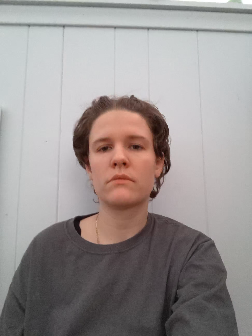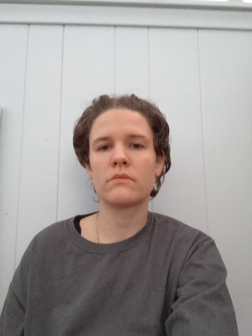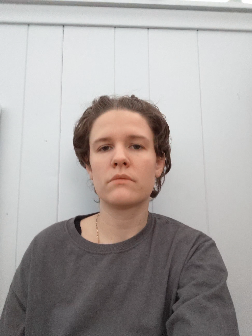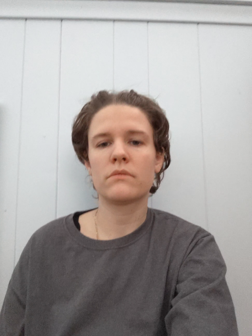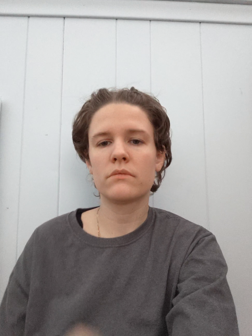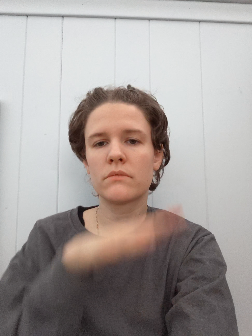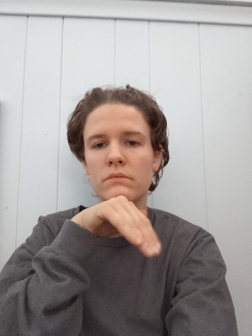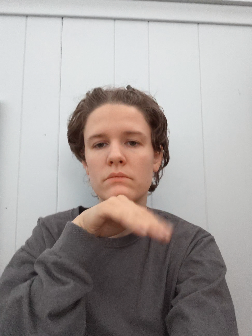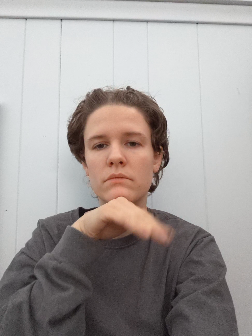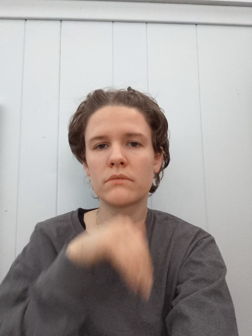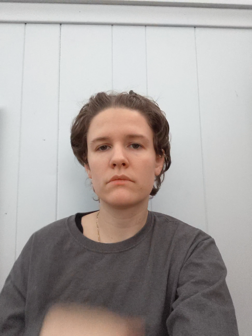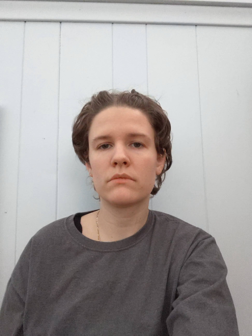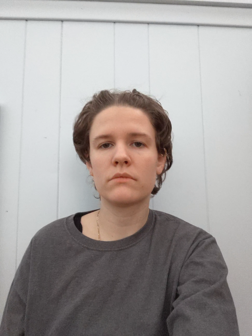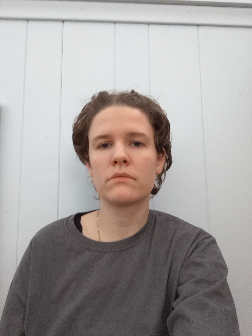pig